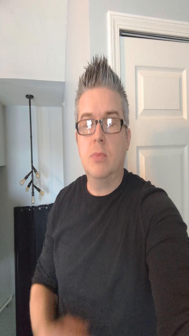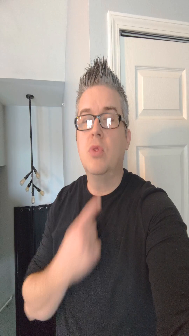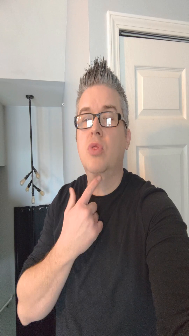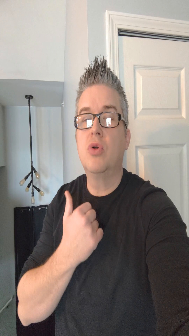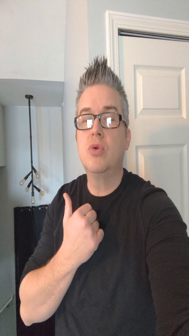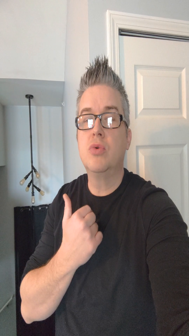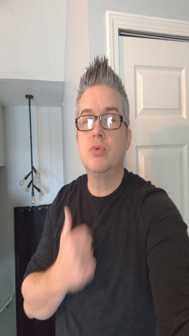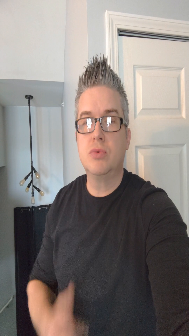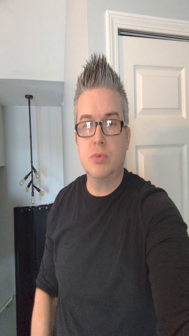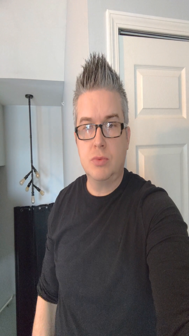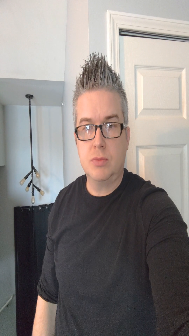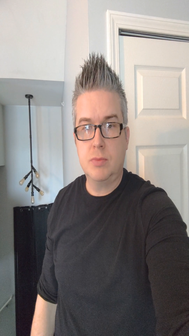thirsty